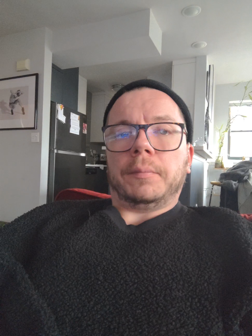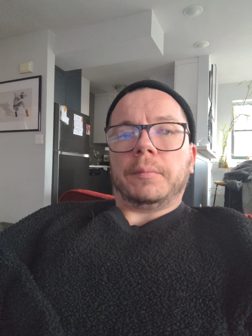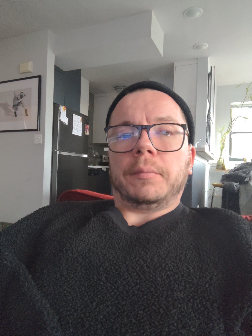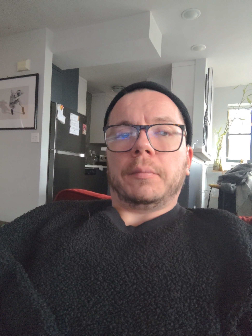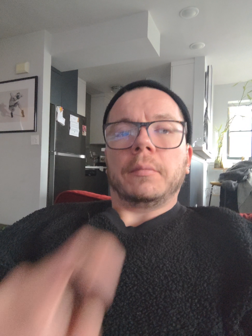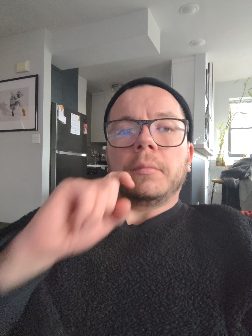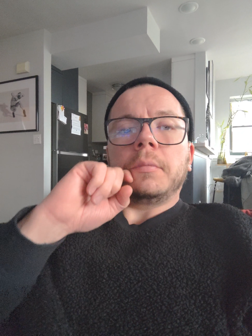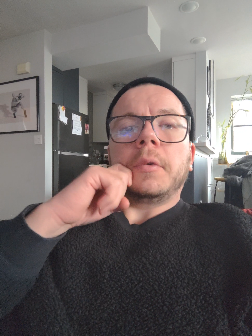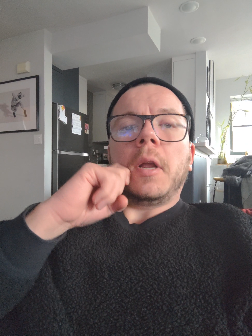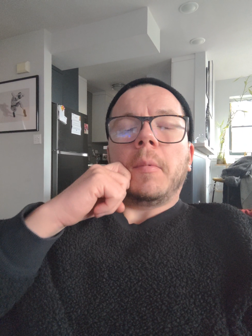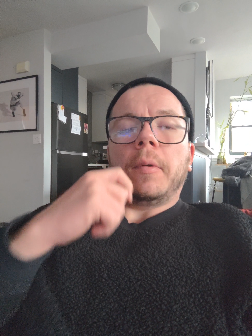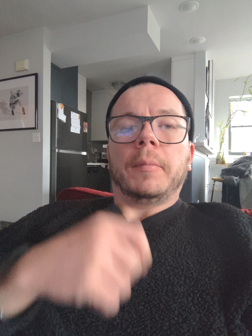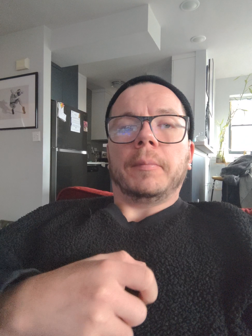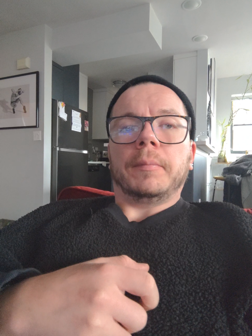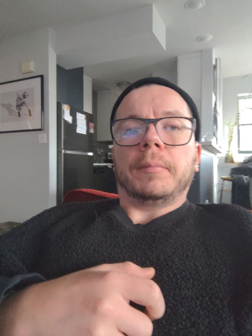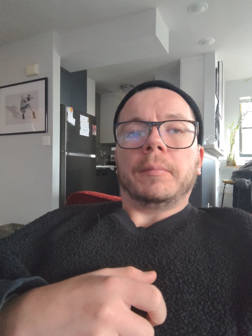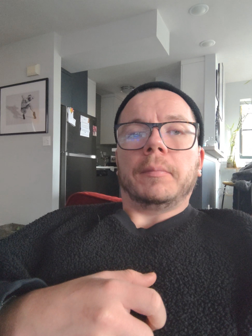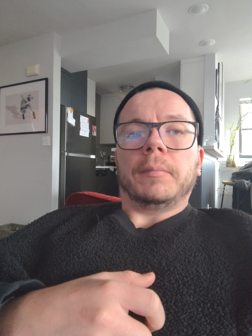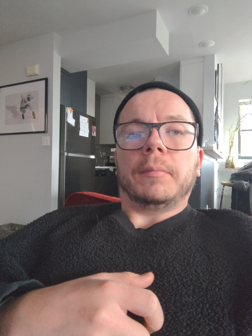apple